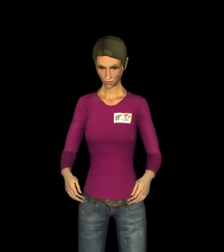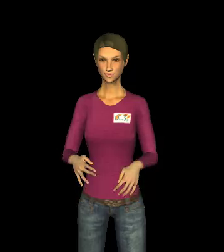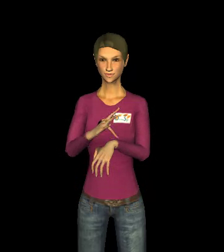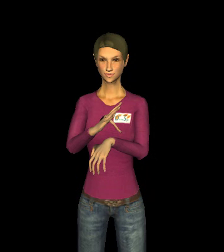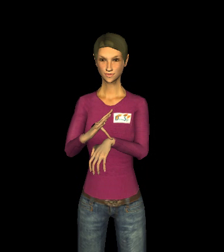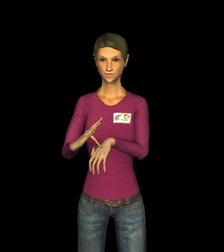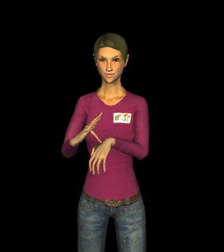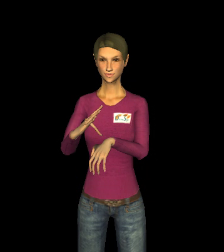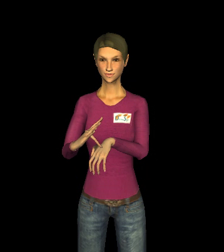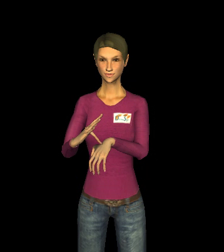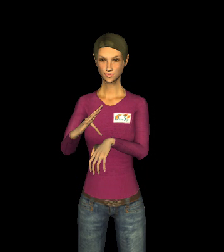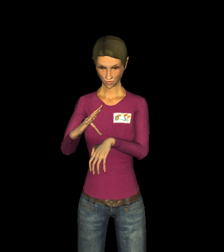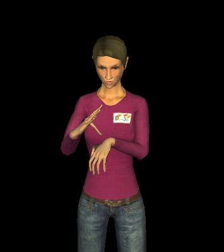يلمس